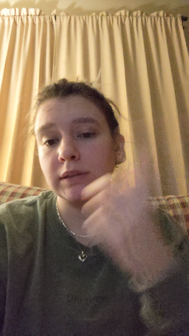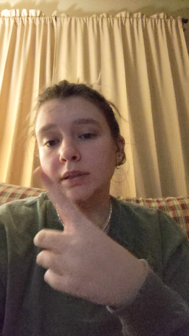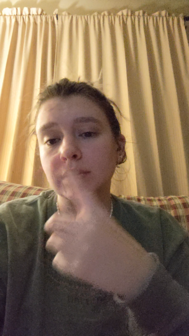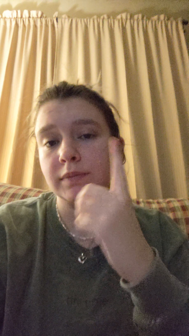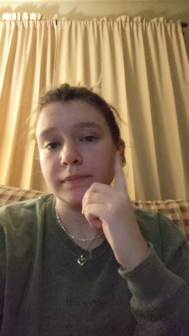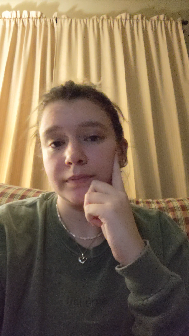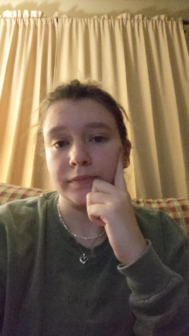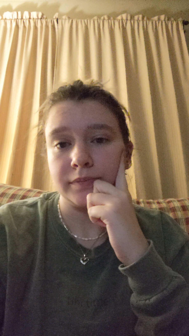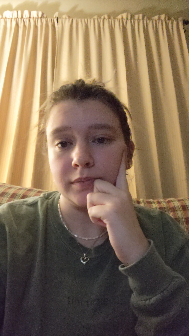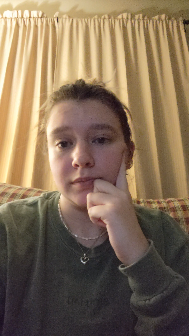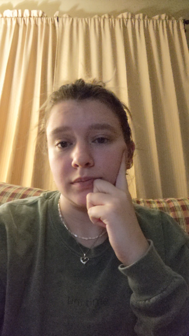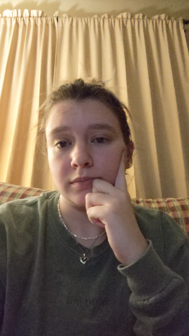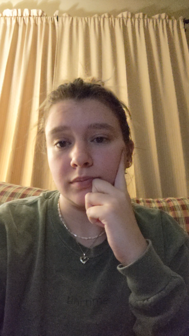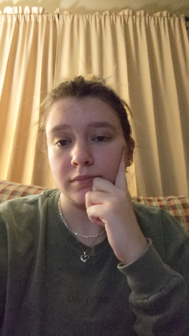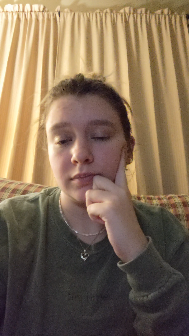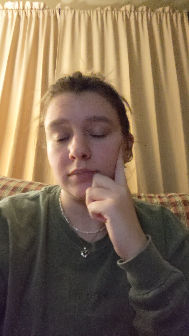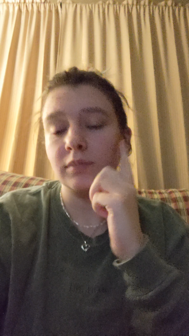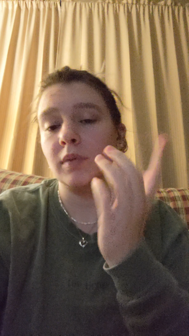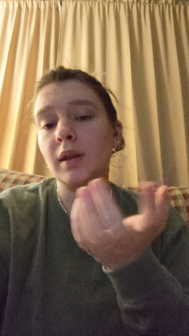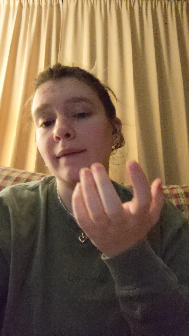heavy